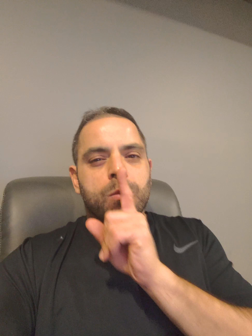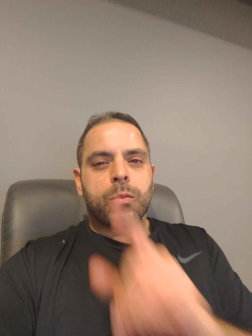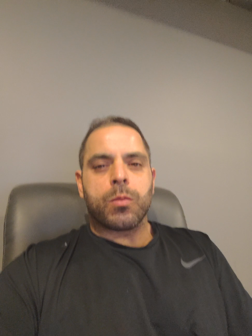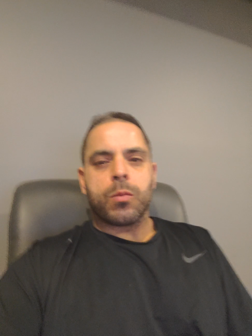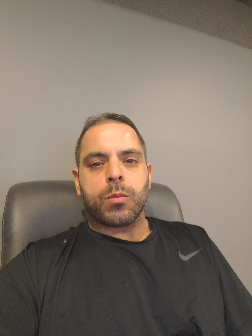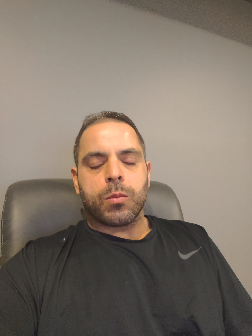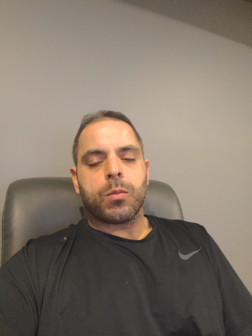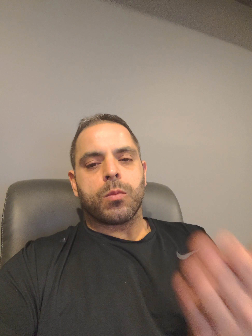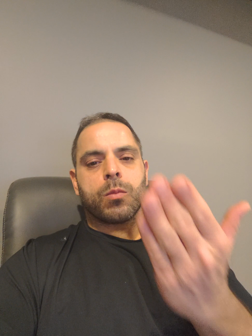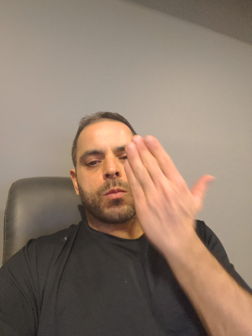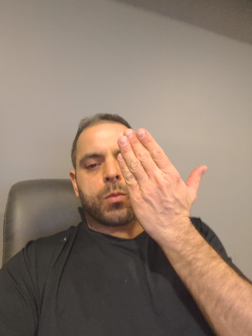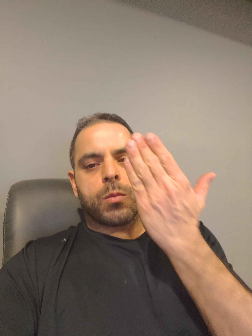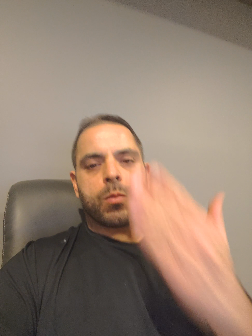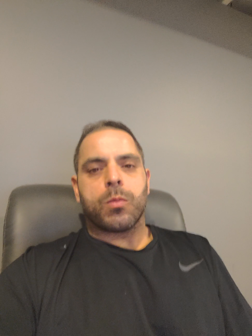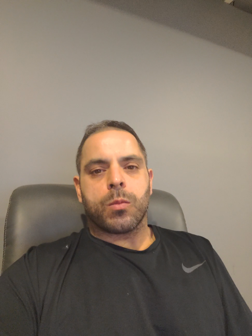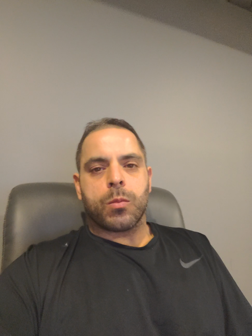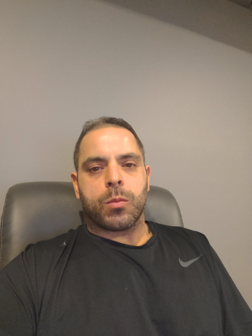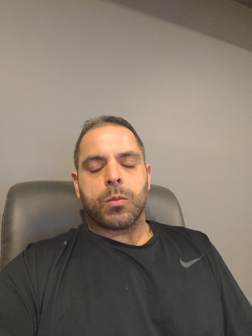morning